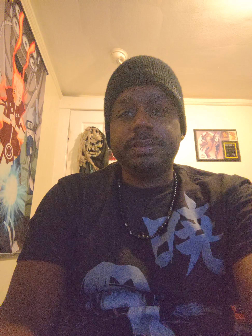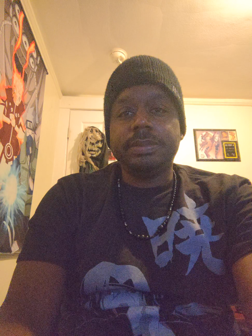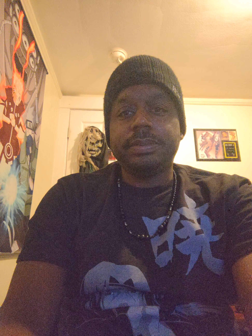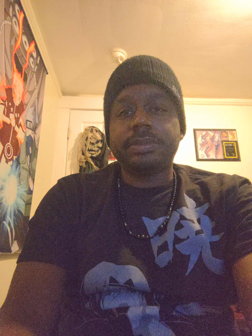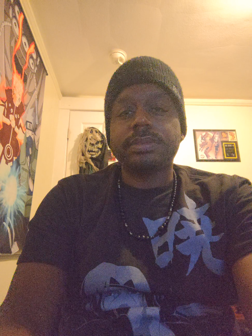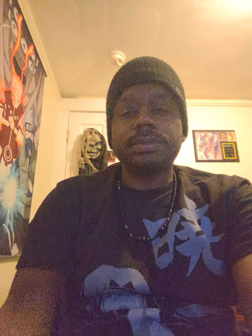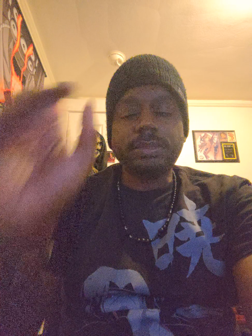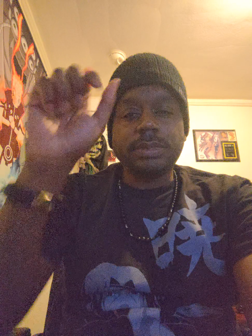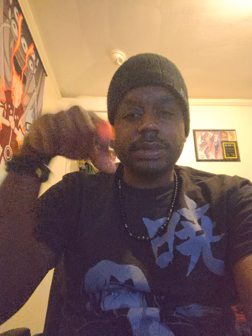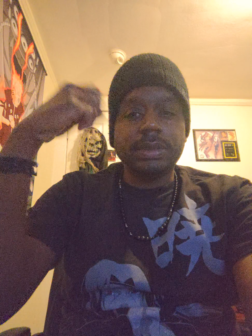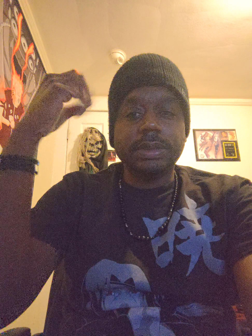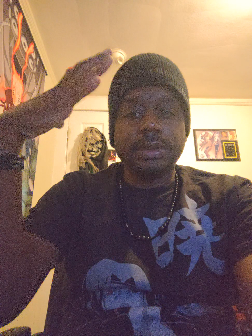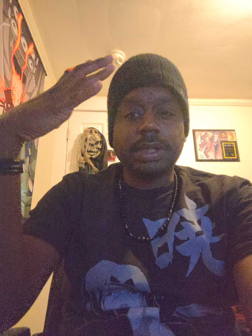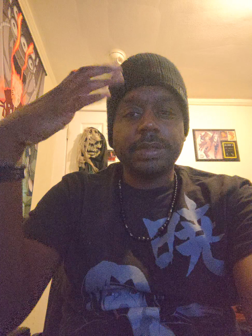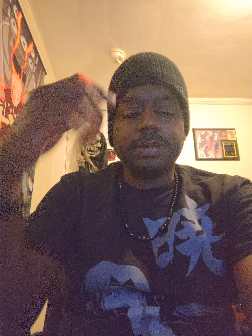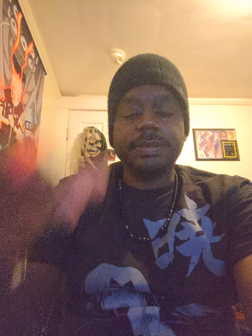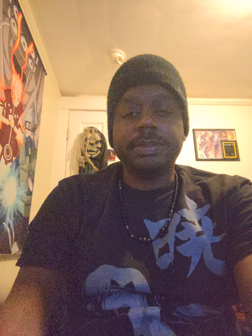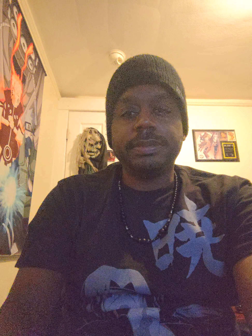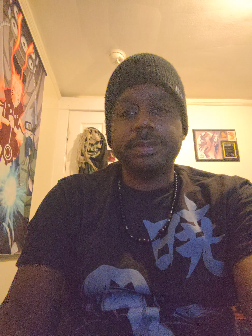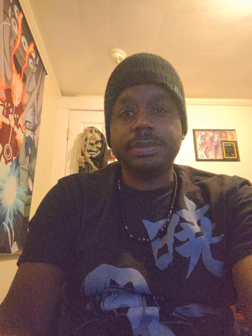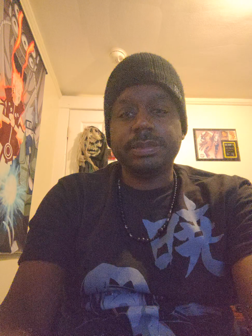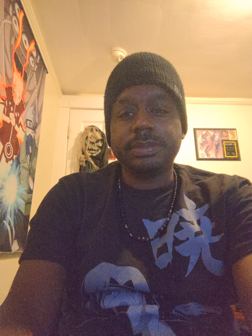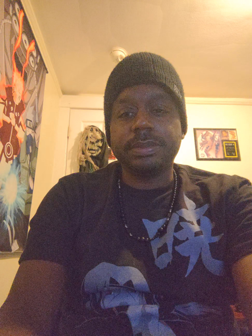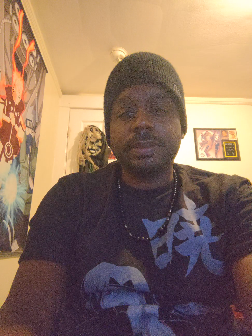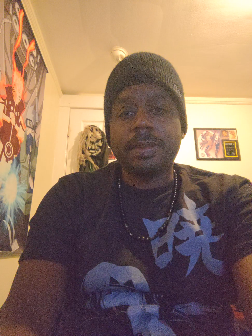sun